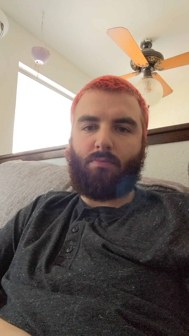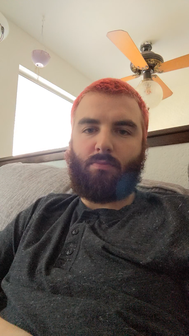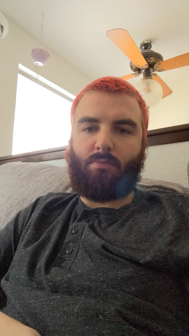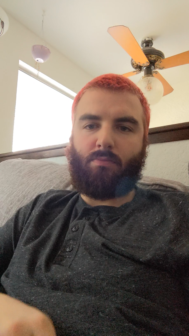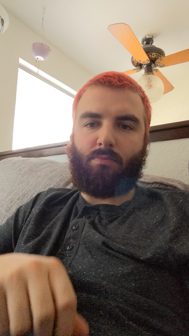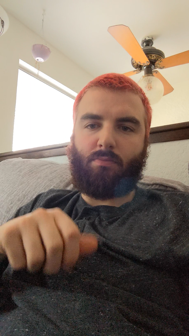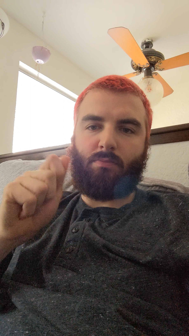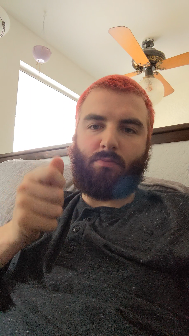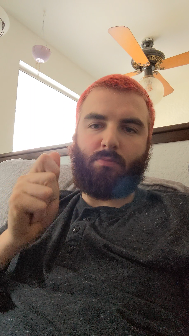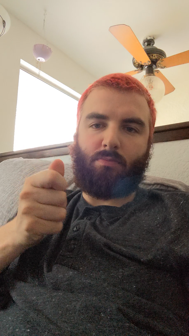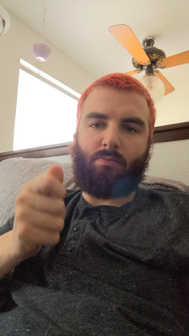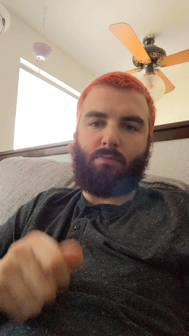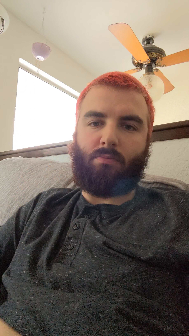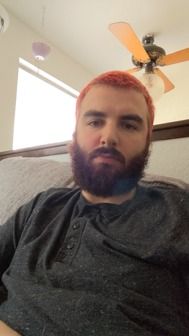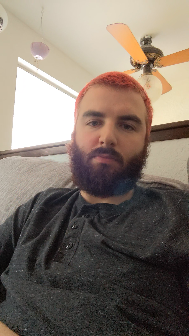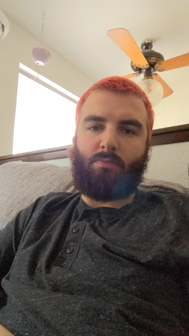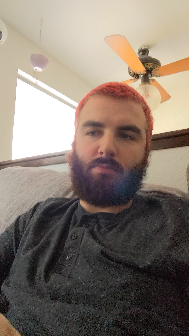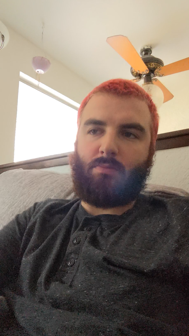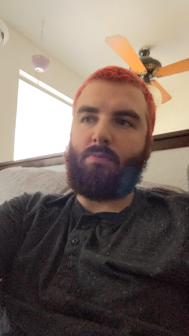cart